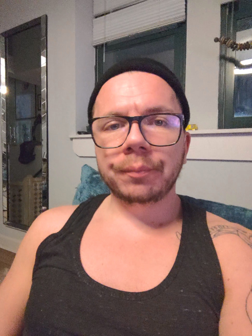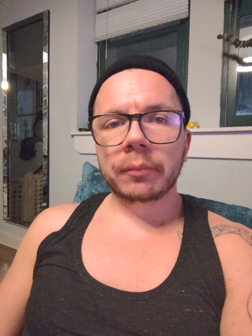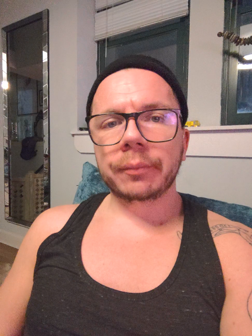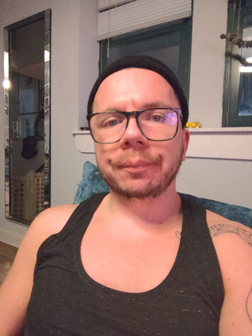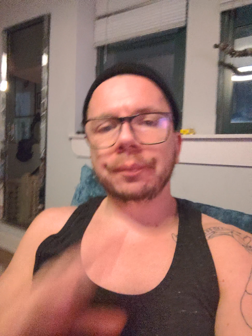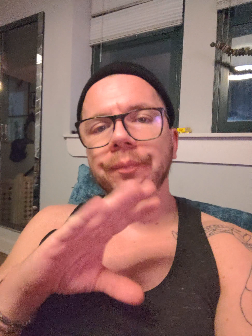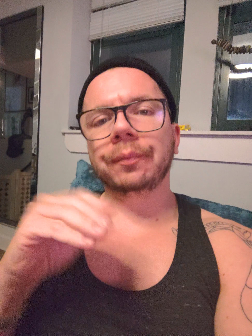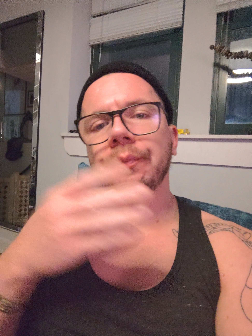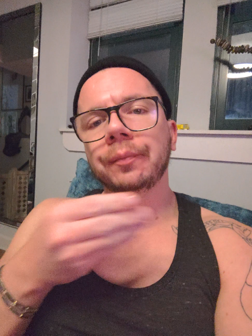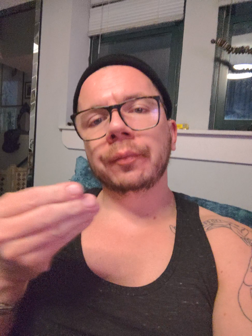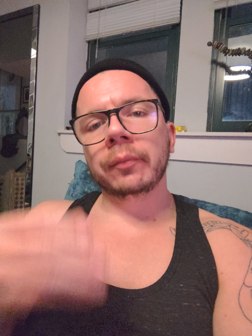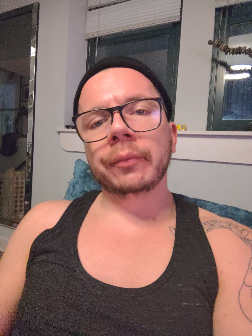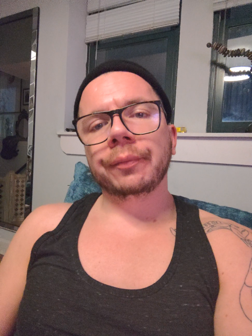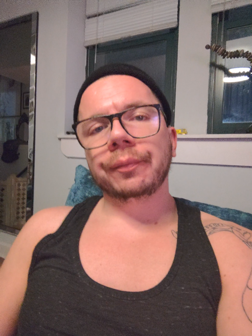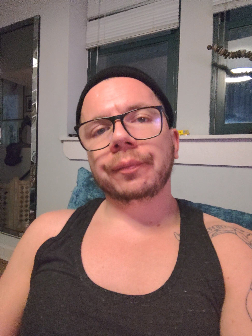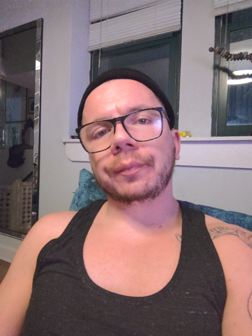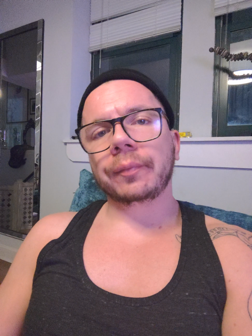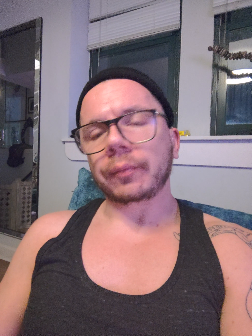story